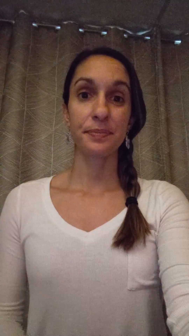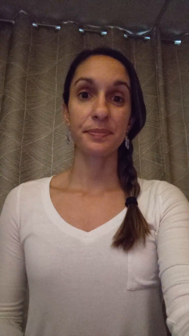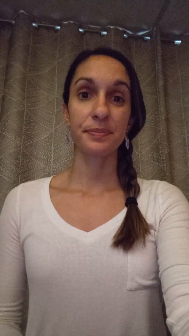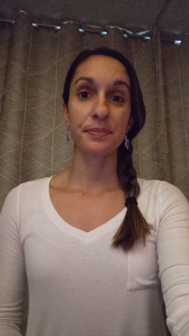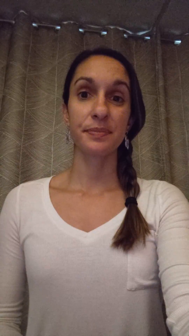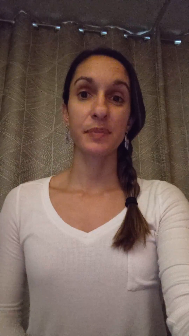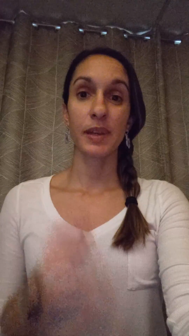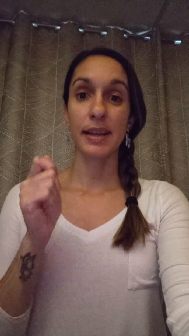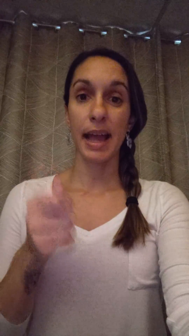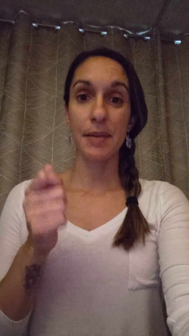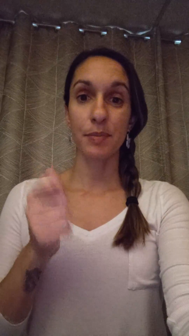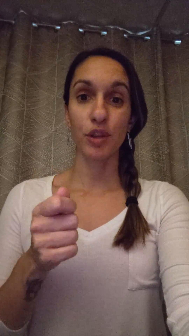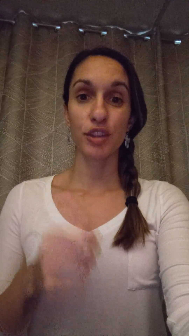hammer